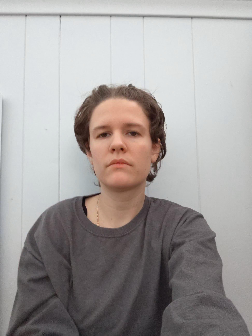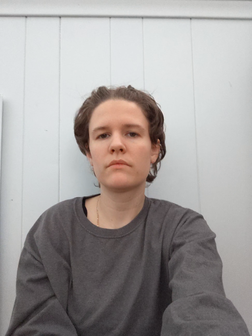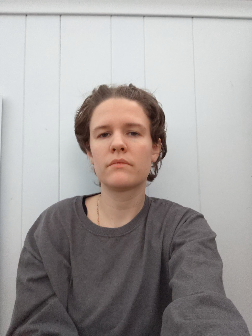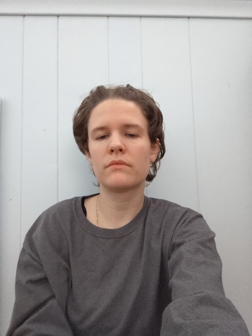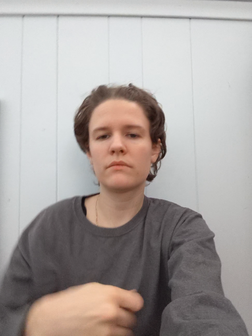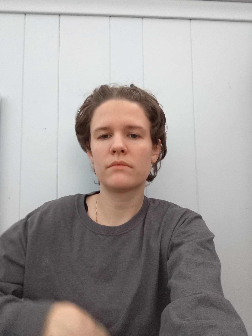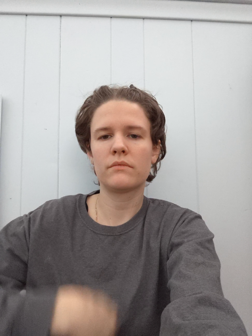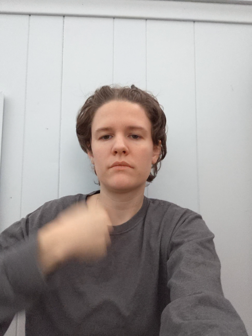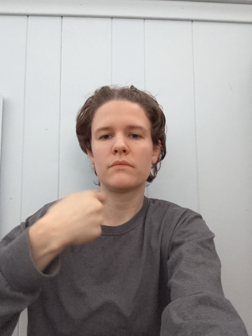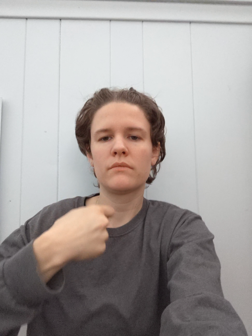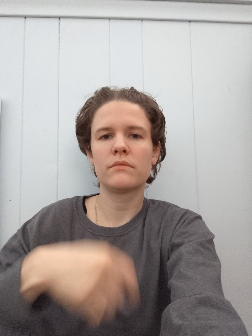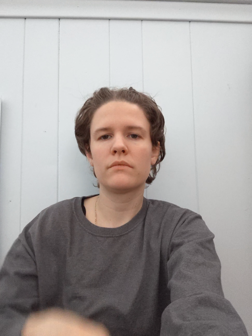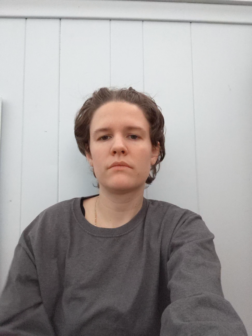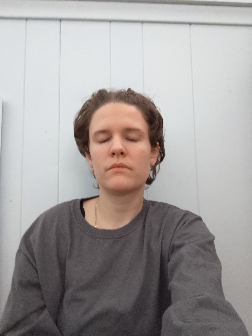zipper